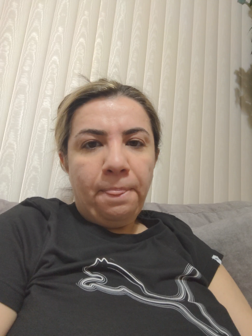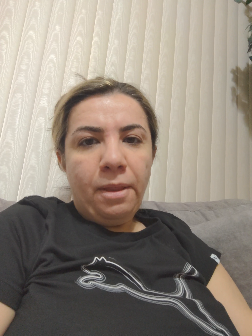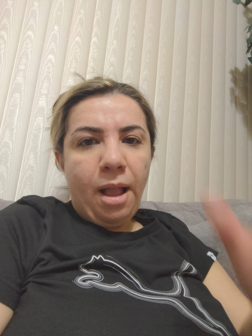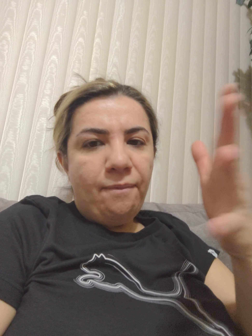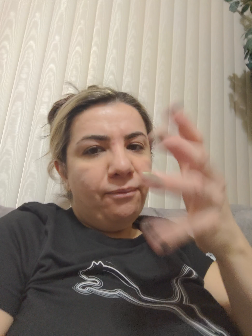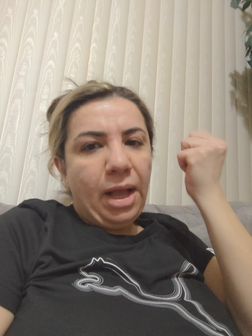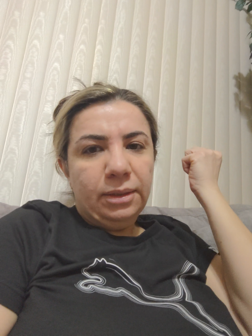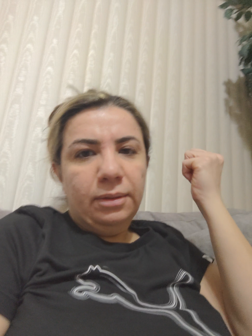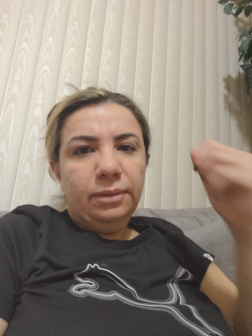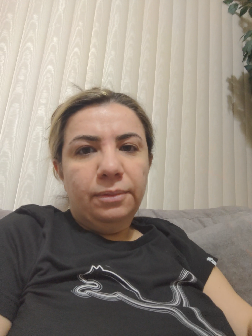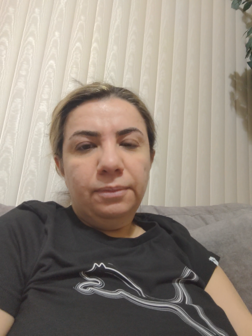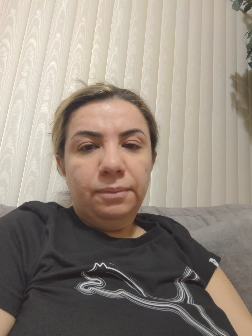fast